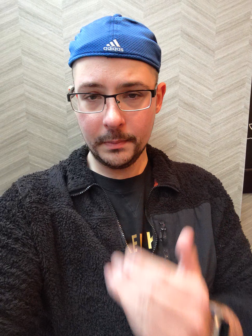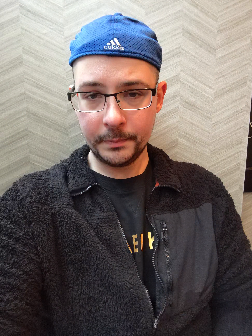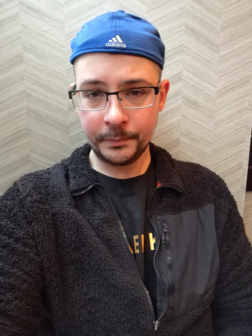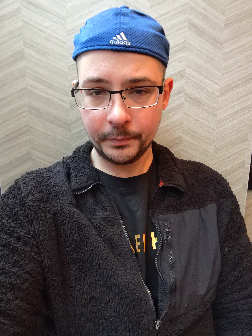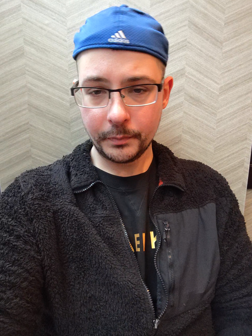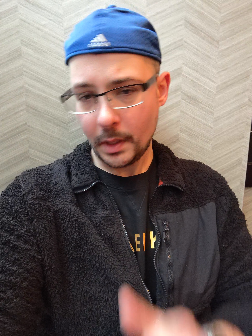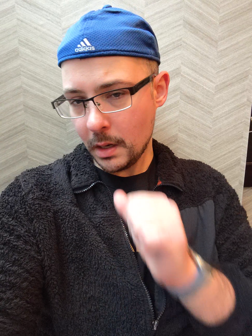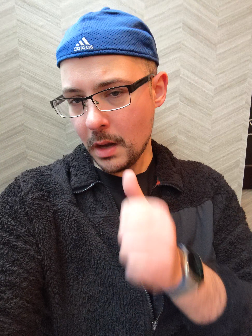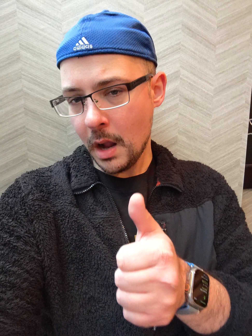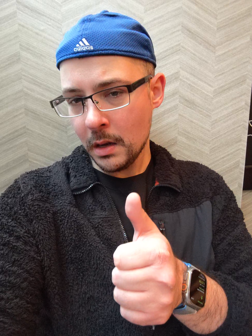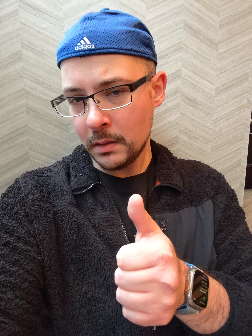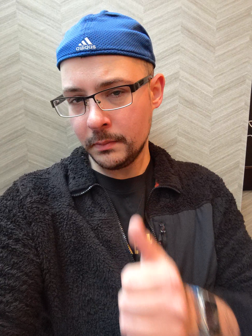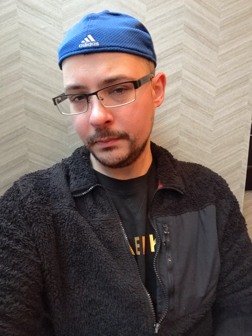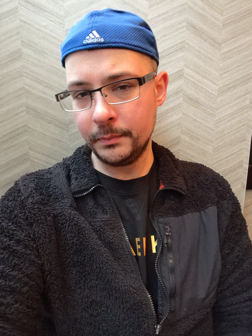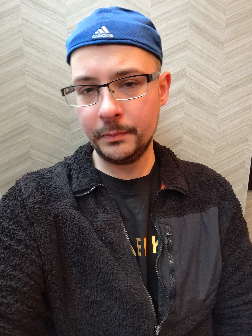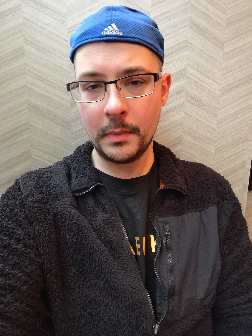not